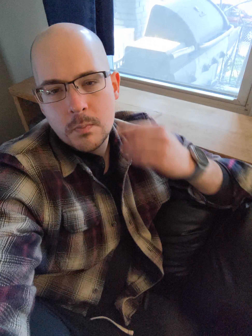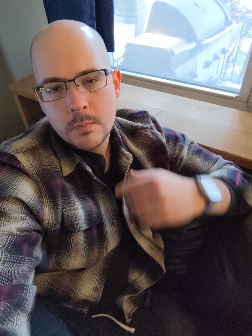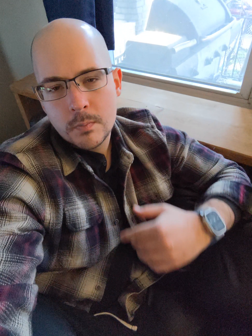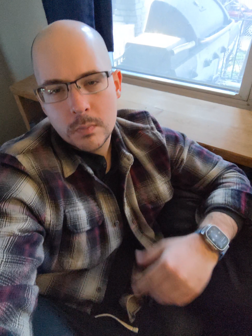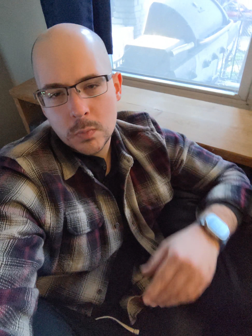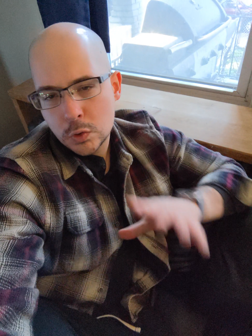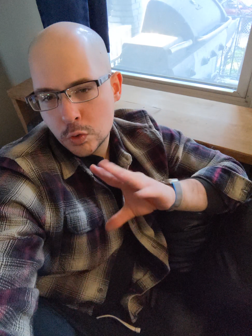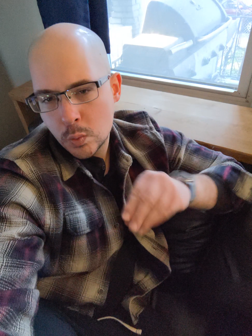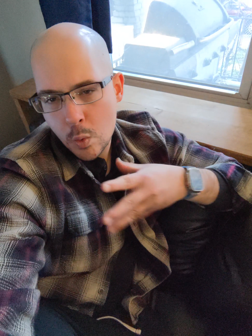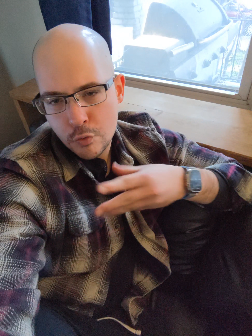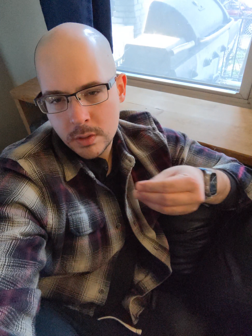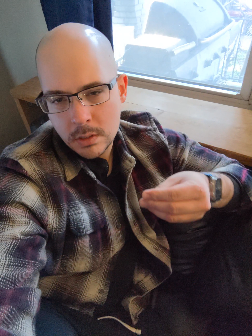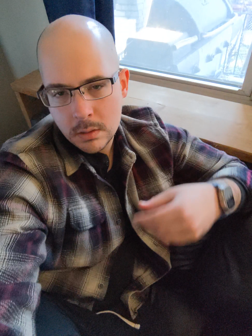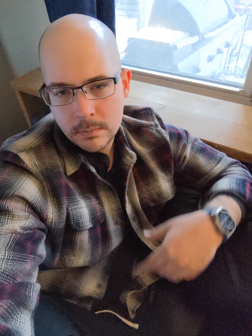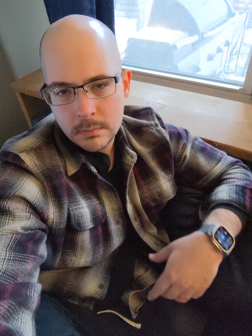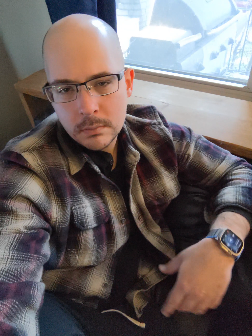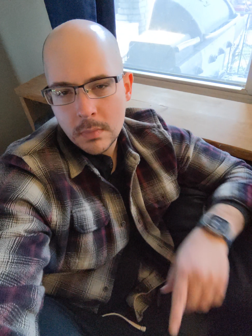story